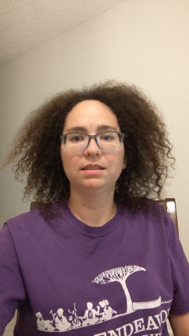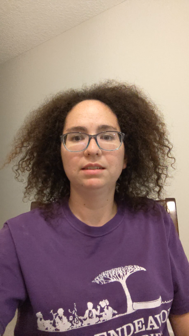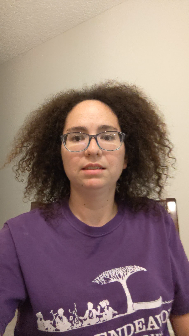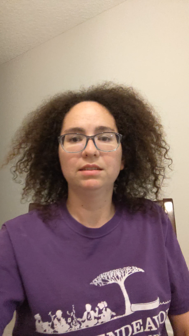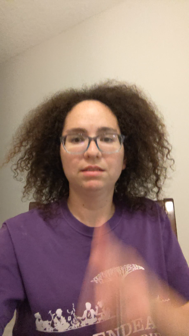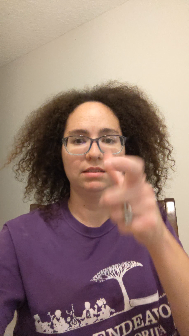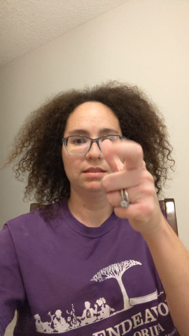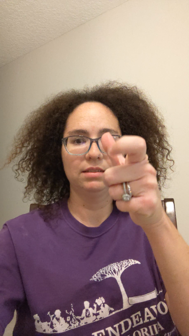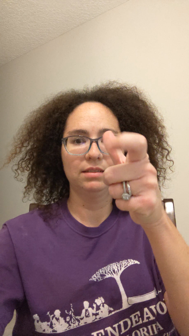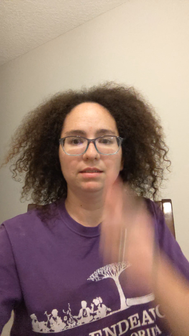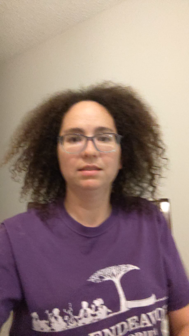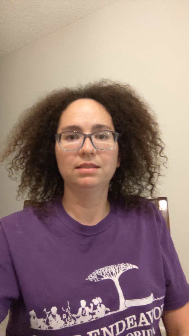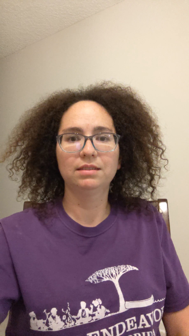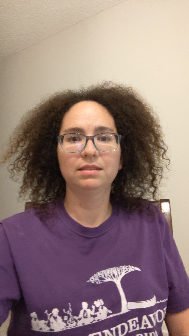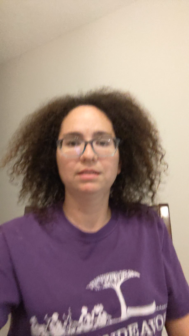run